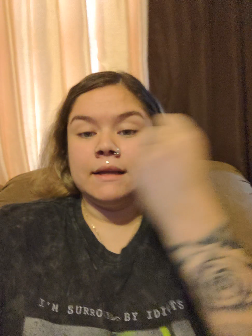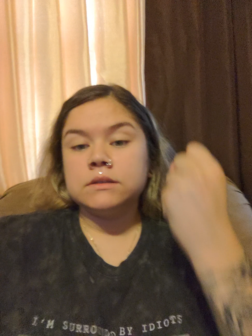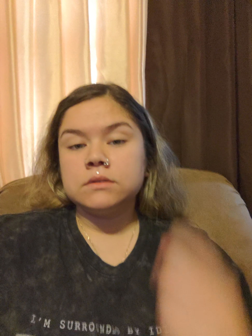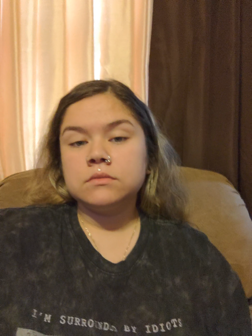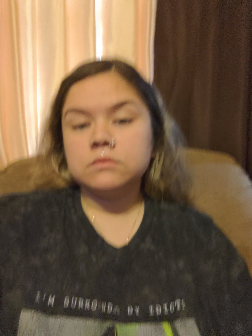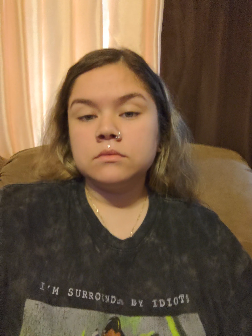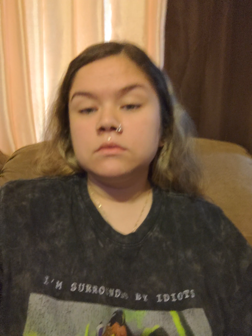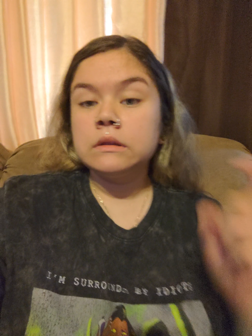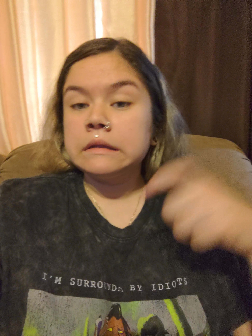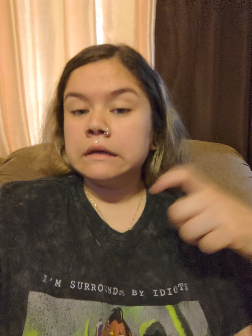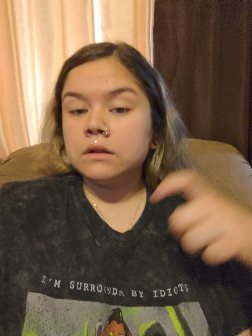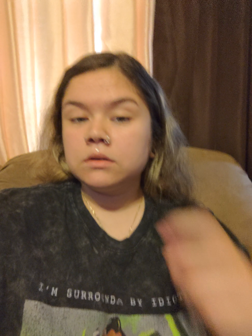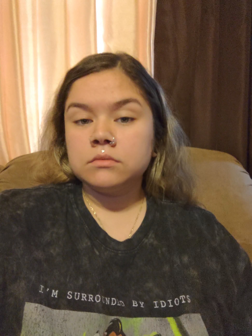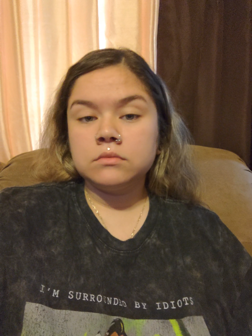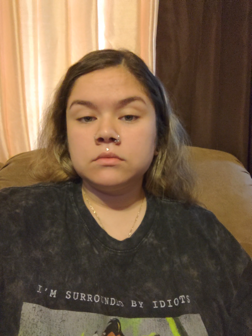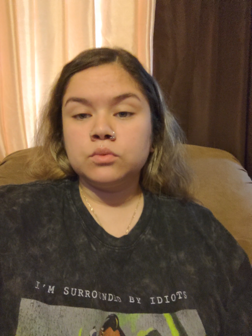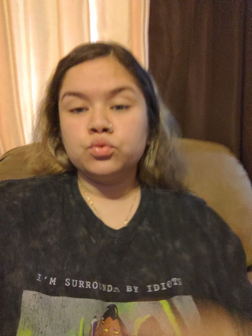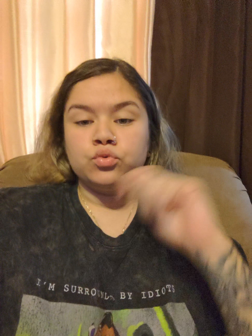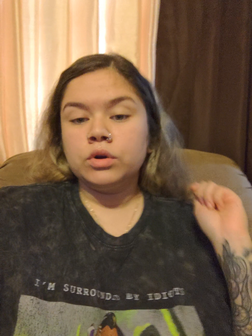need